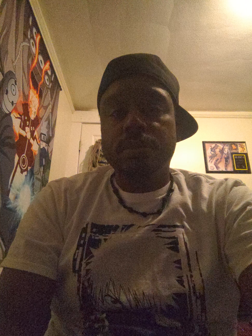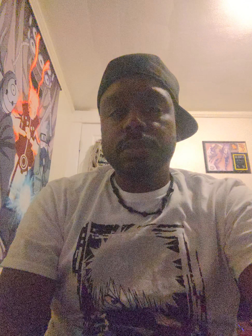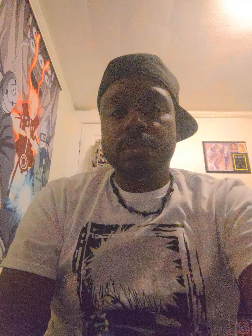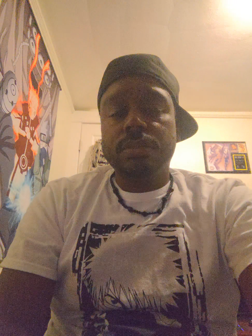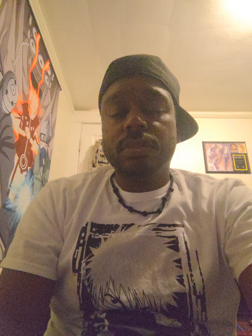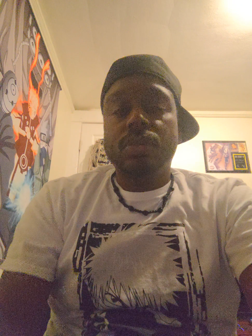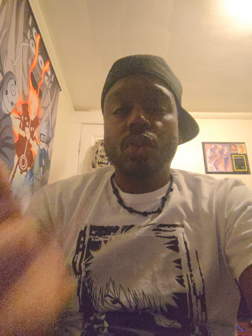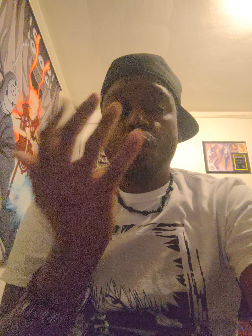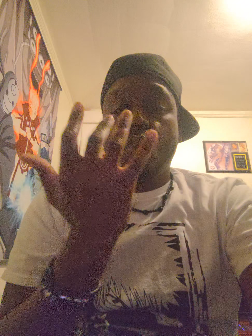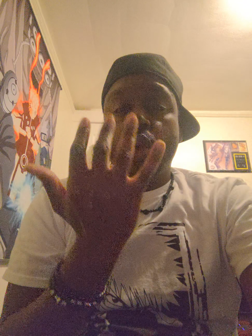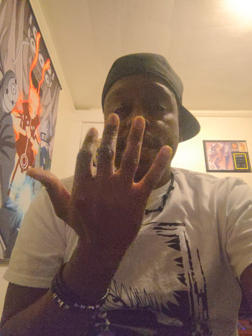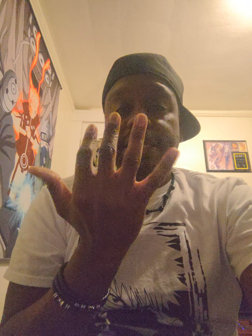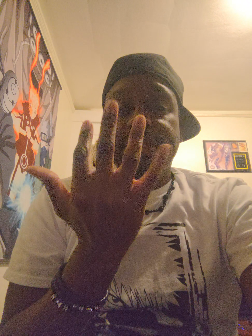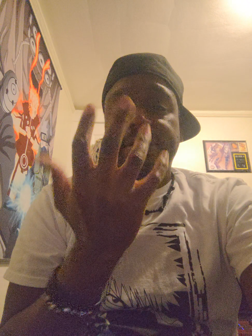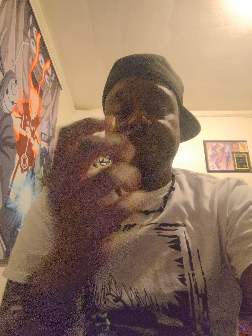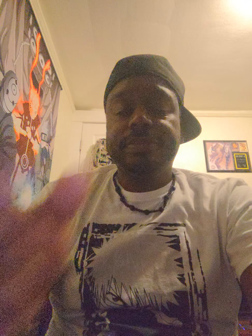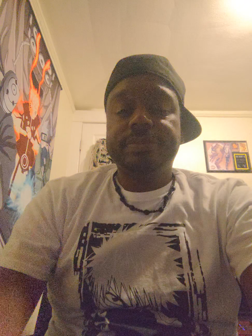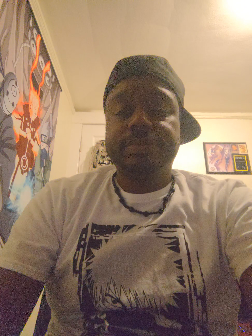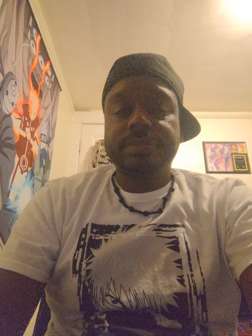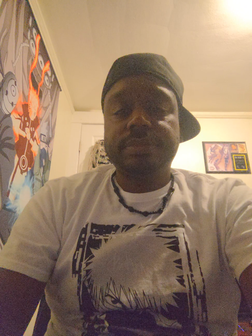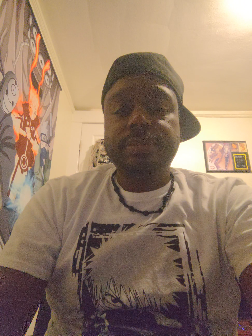wait